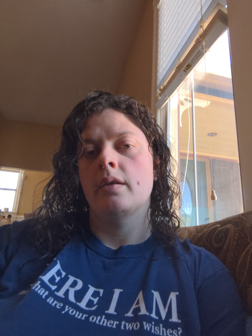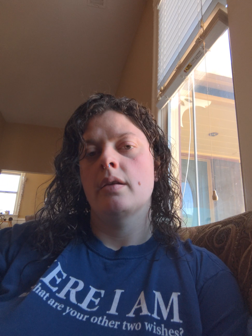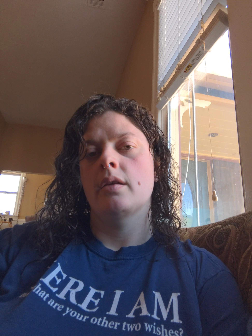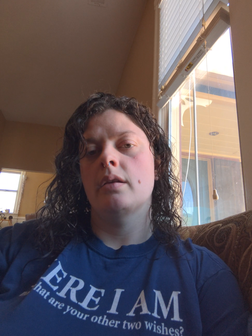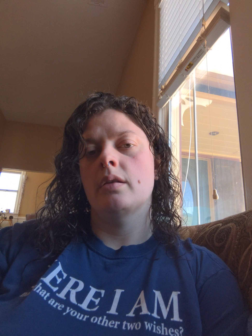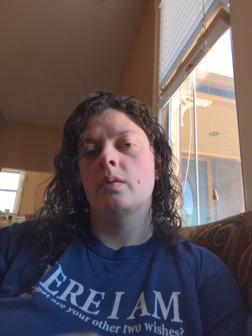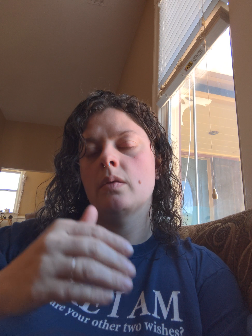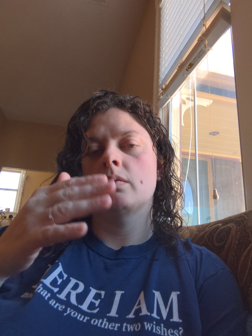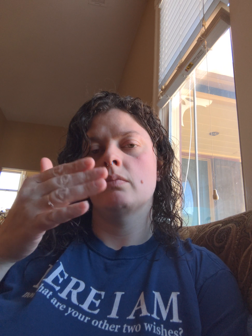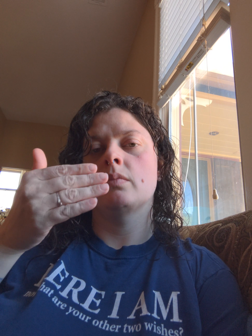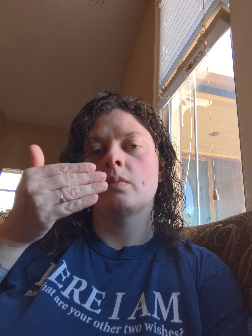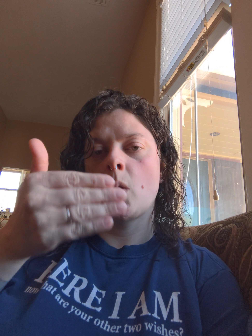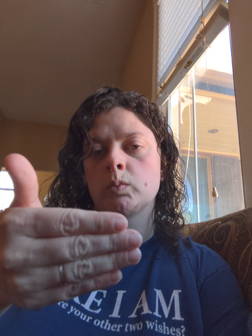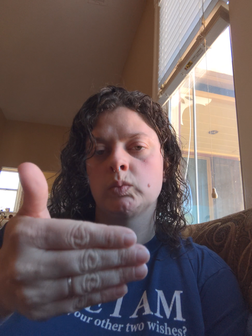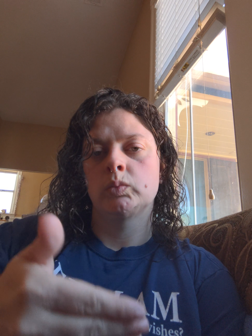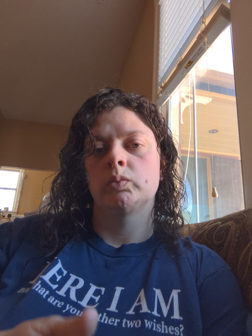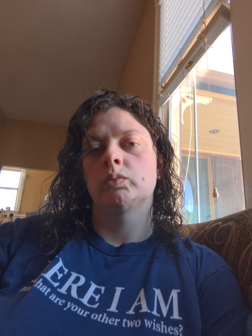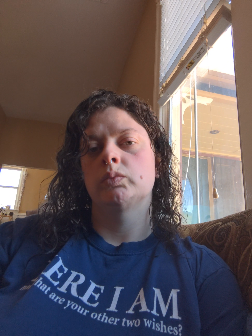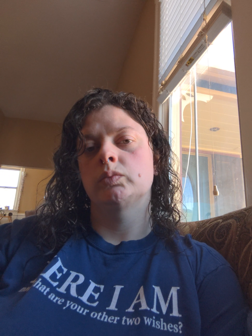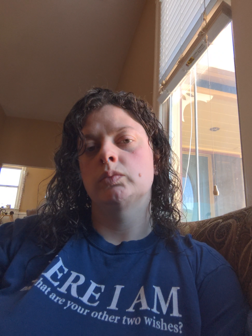close